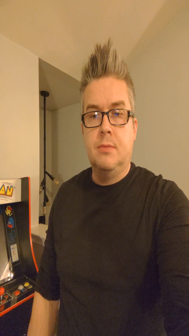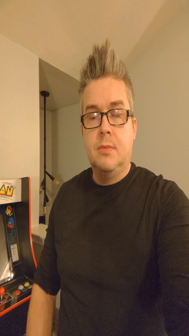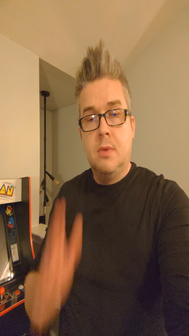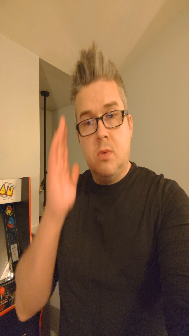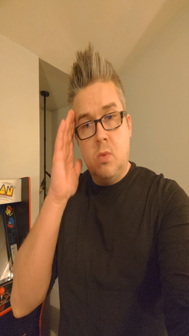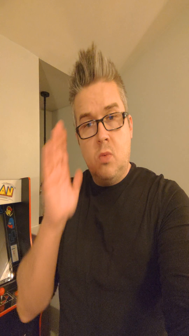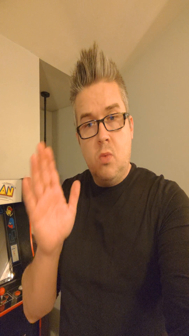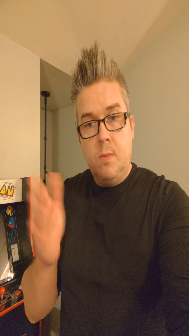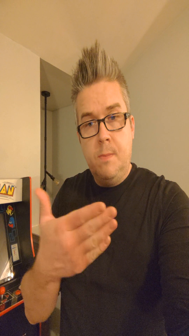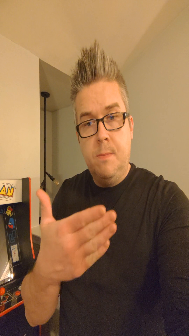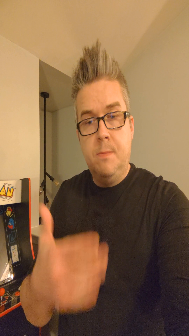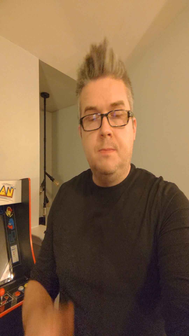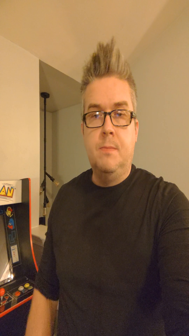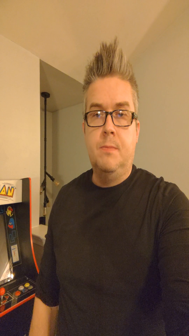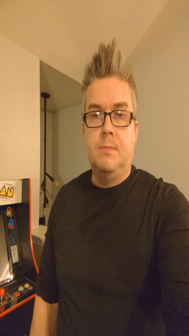bedroom